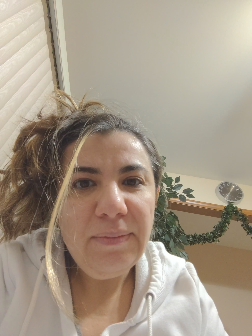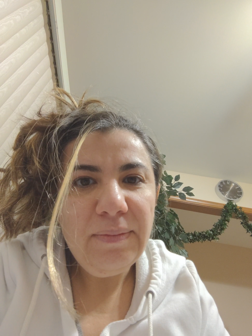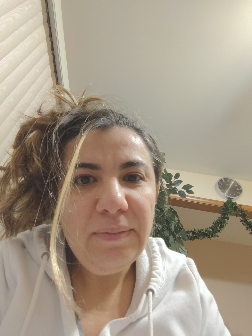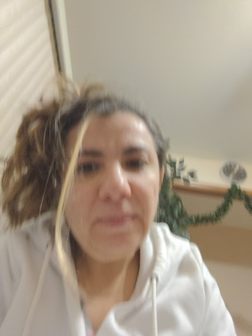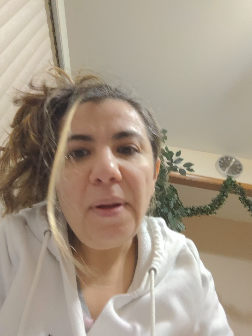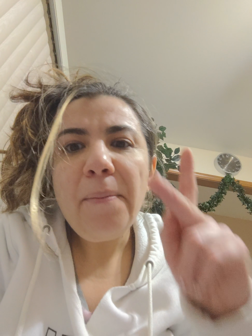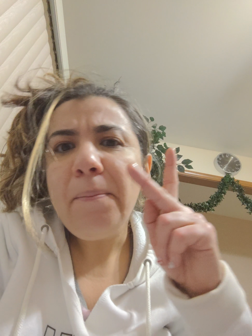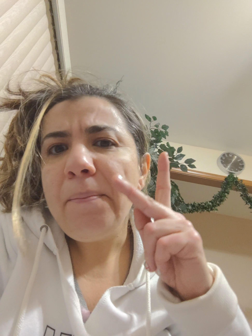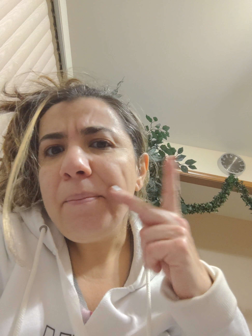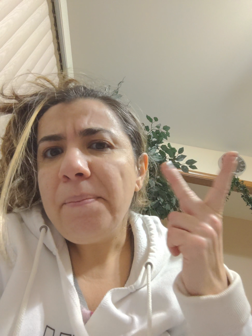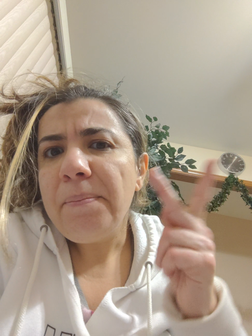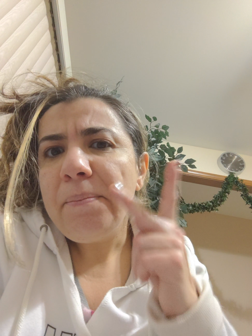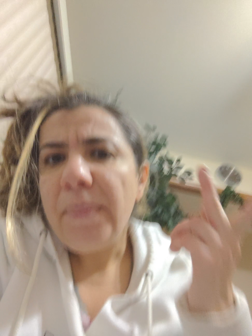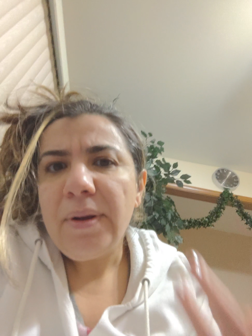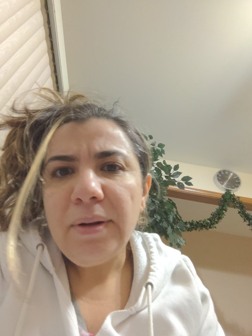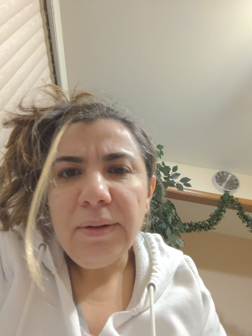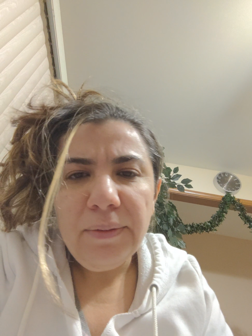kitty